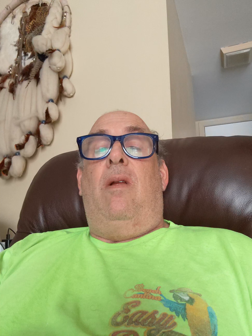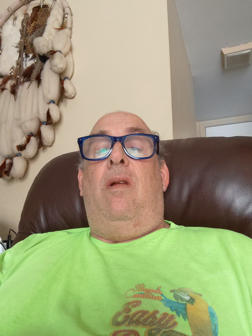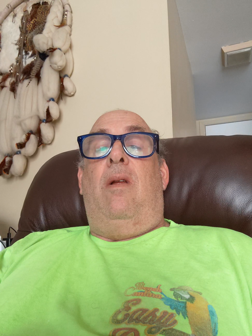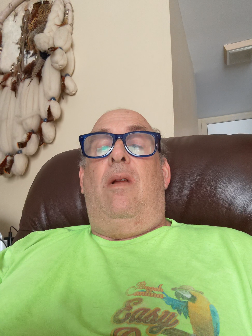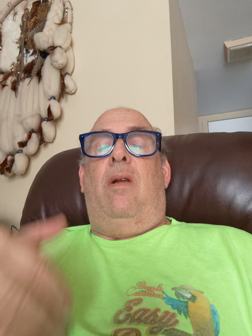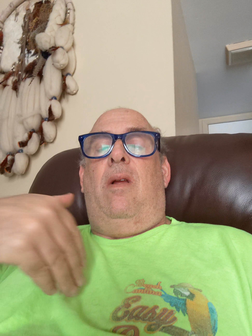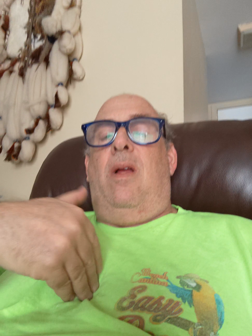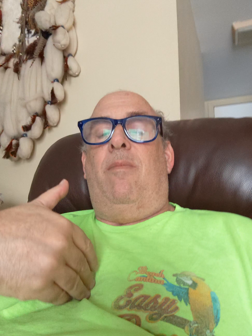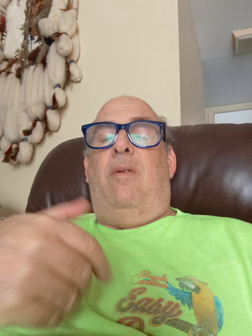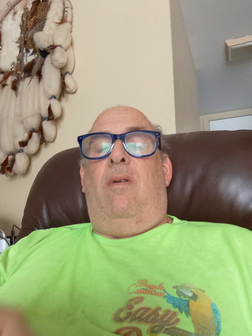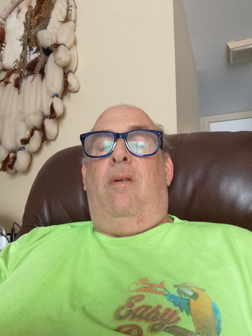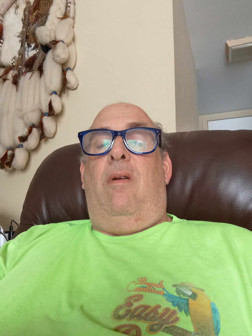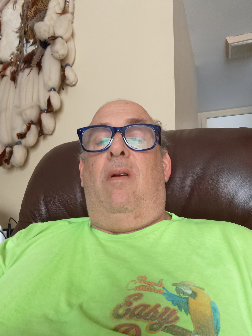animal